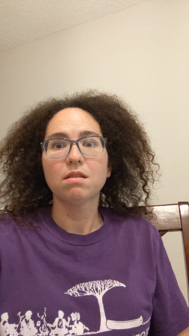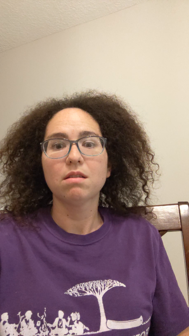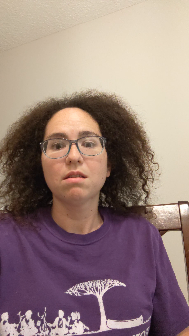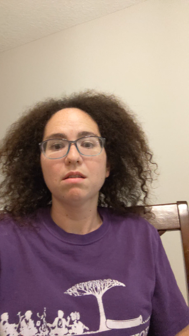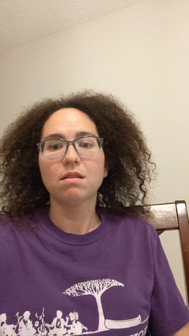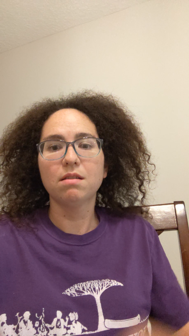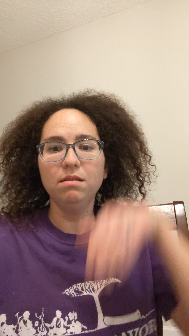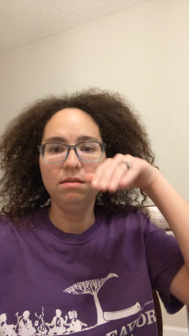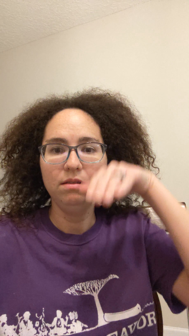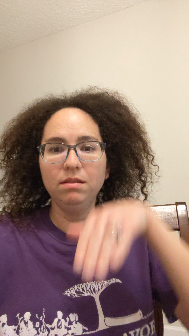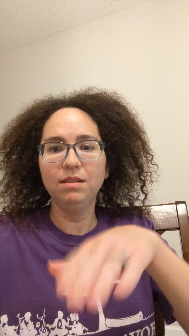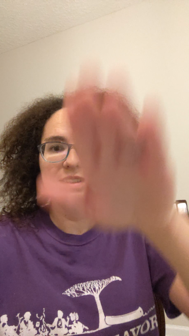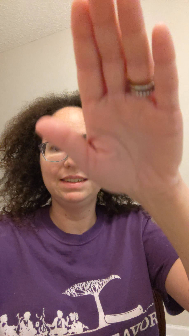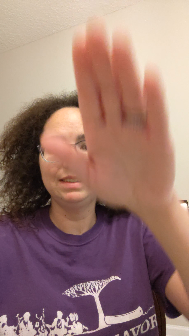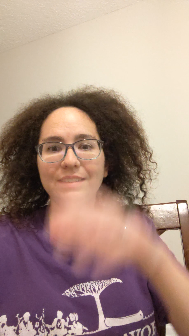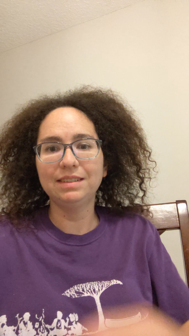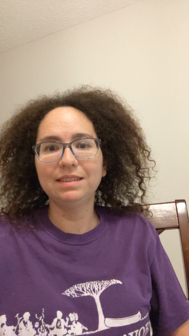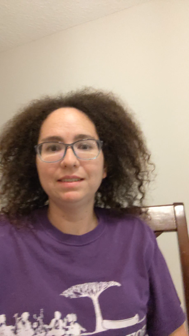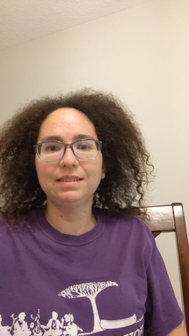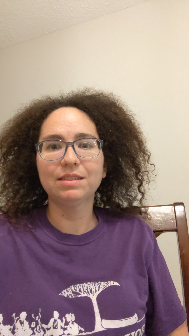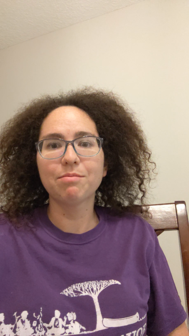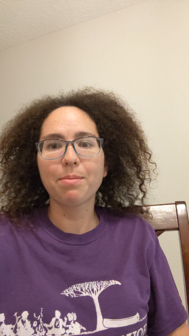enter